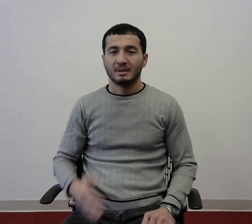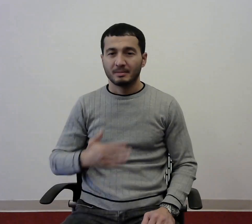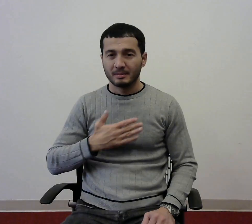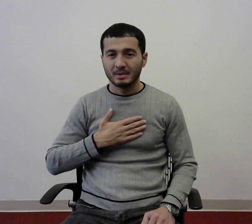mən